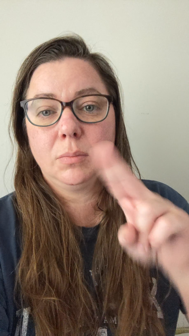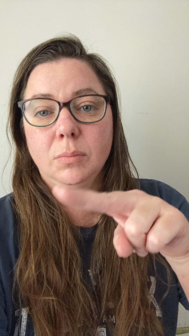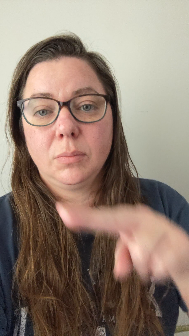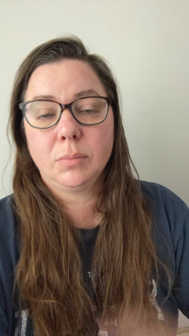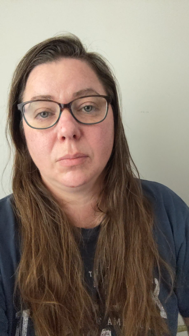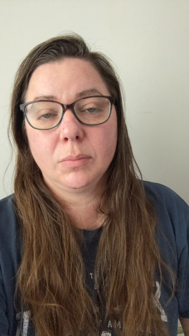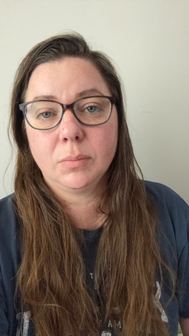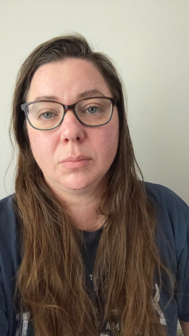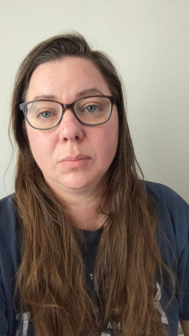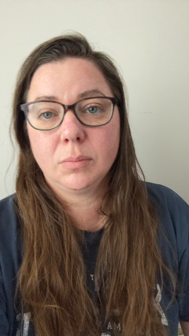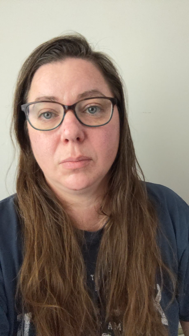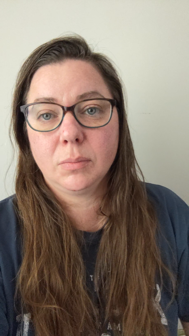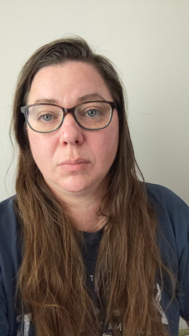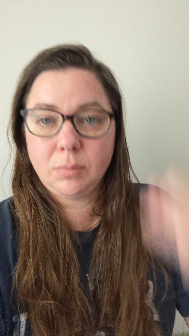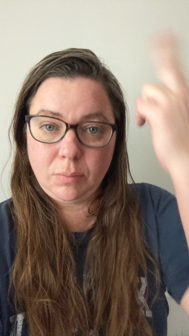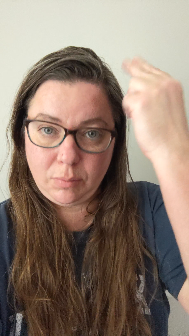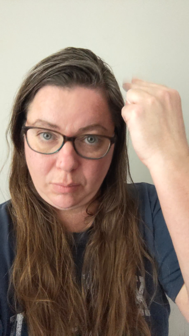bunny